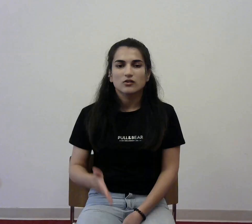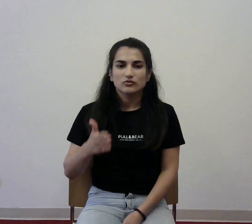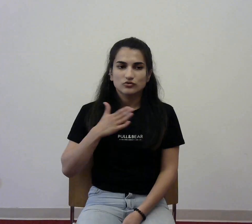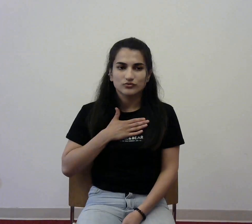mən